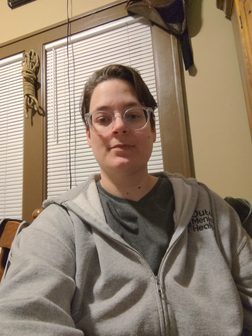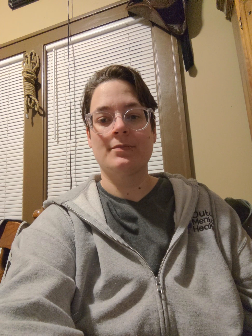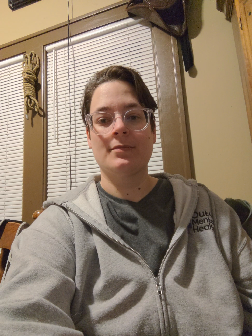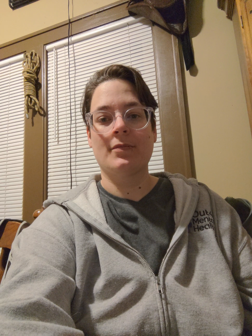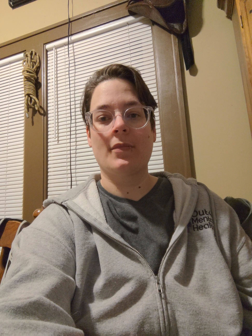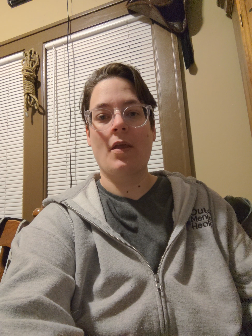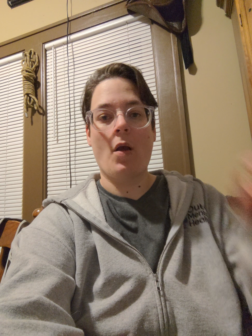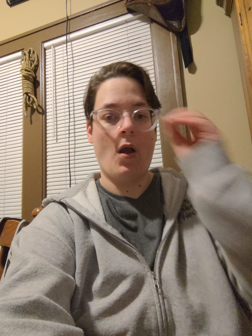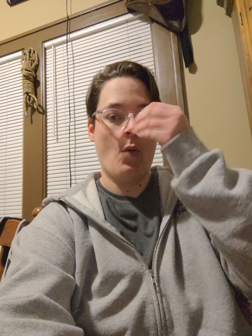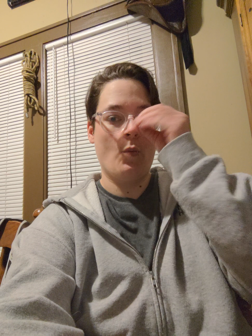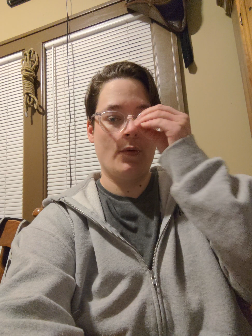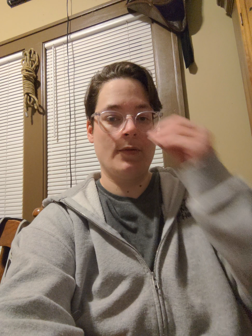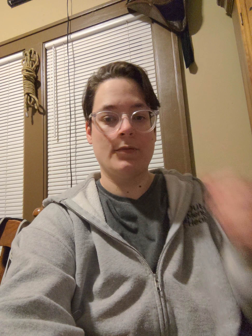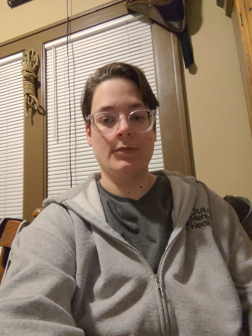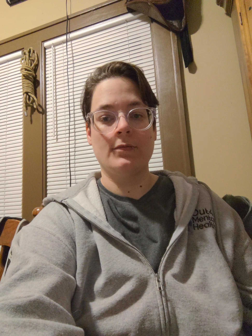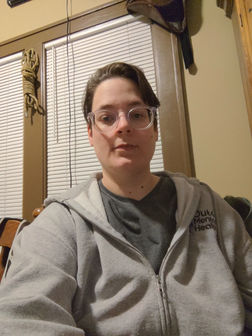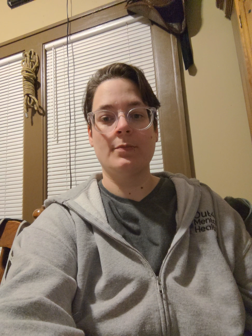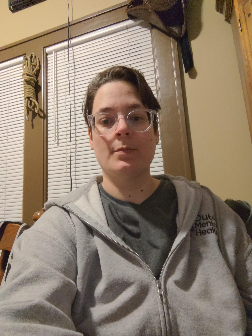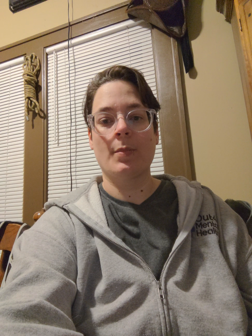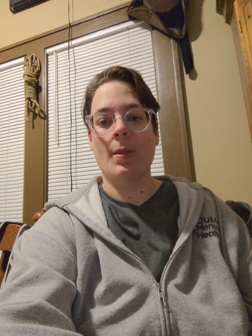owl